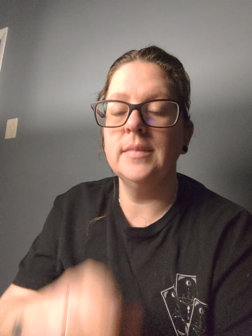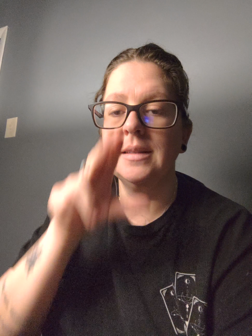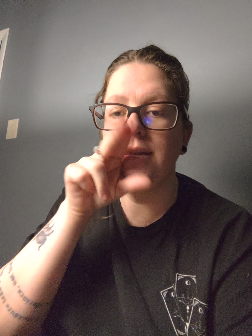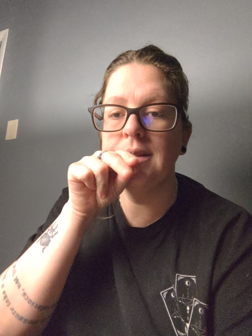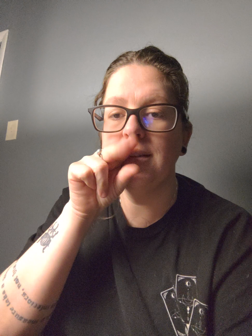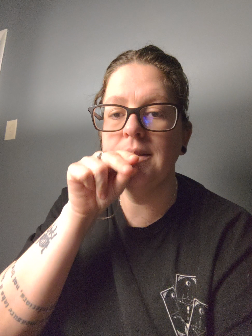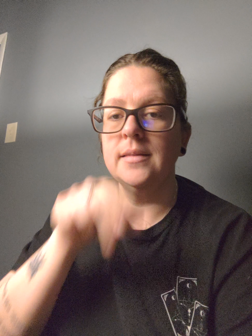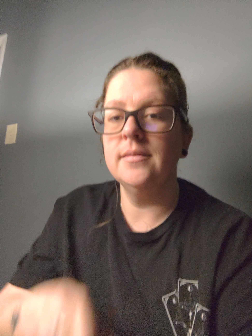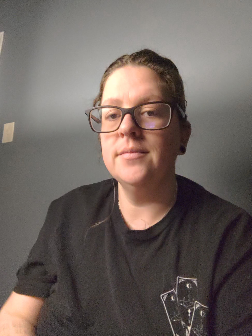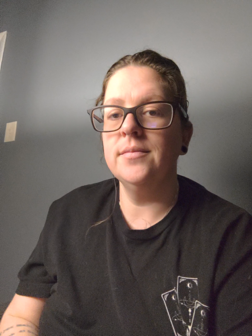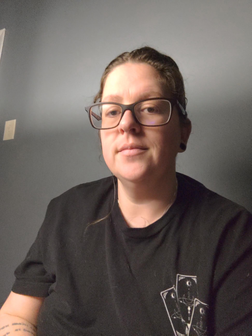duck